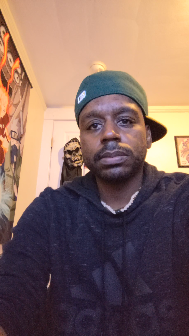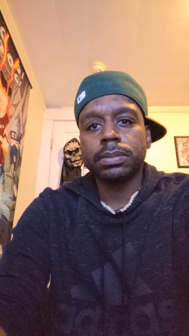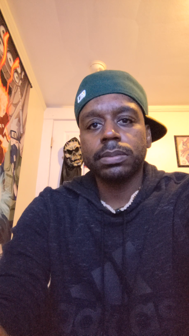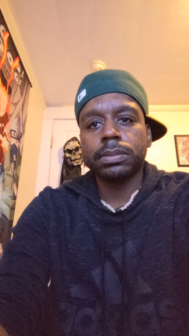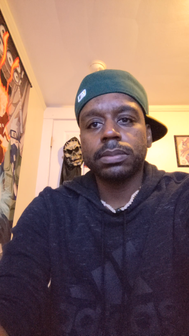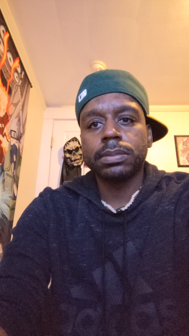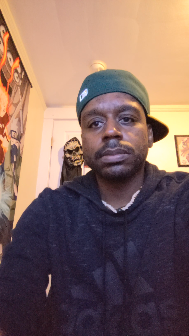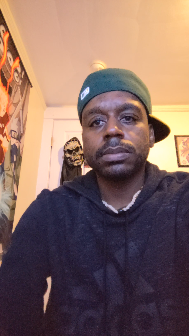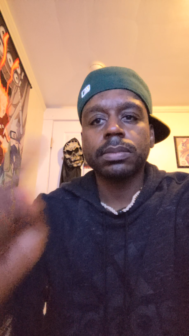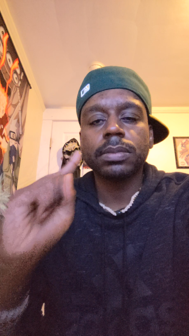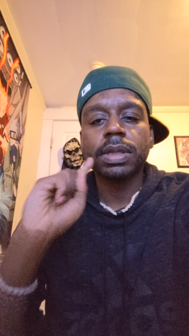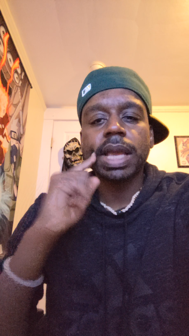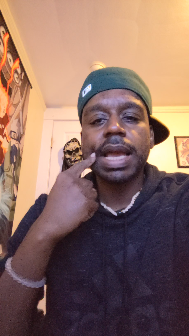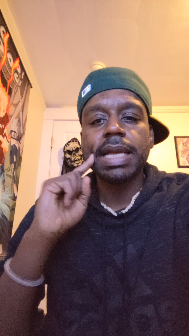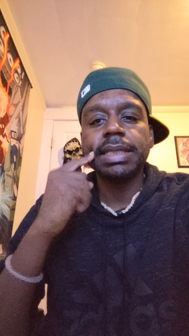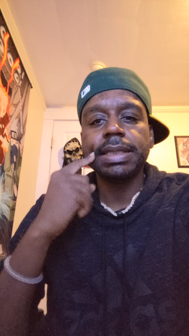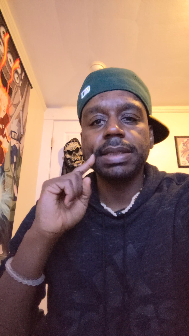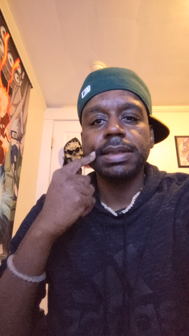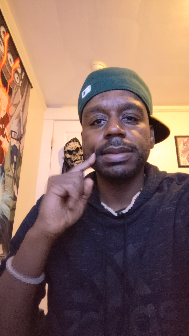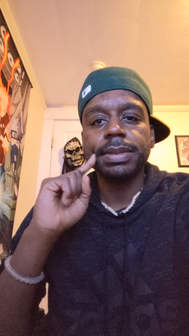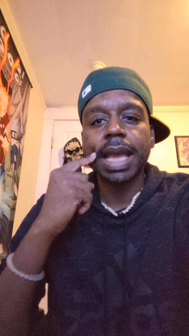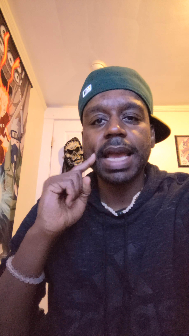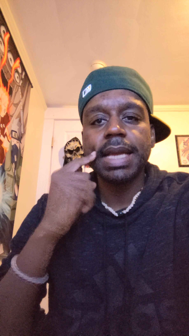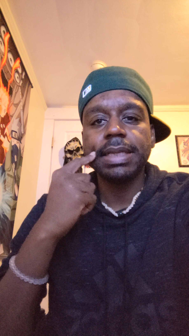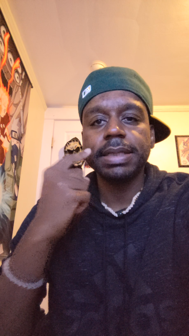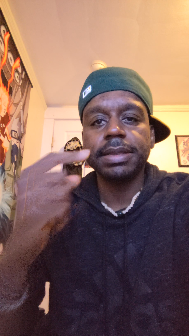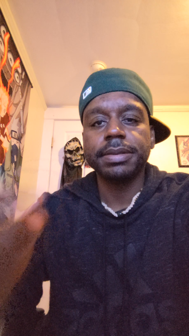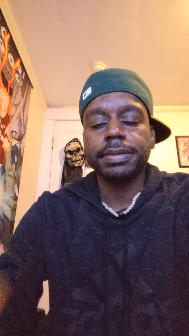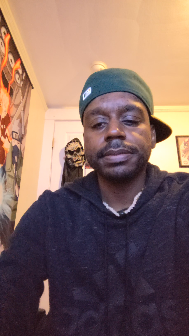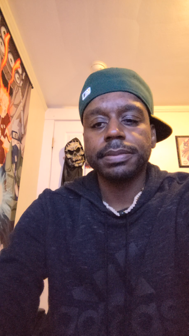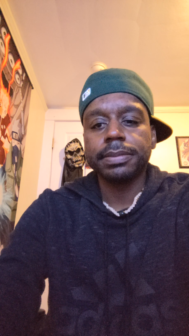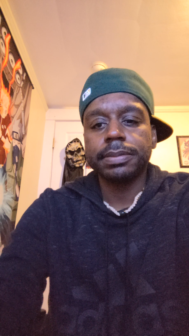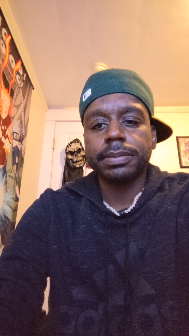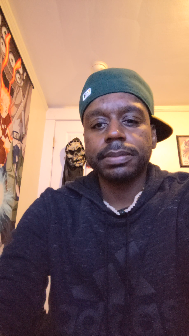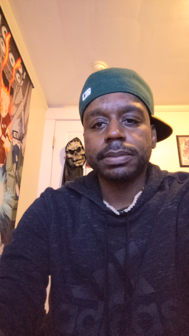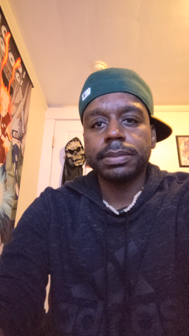candy